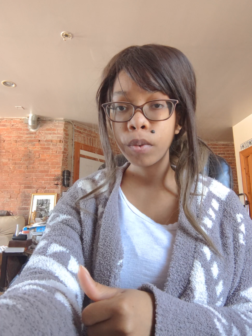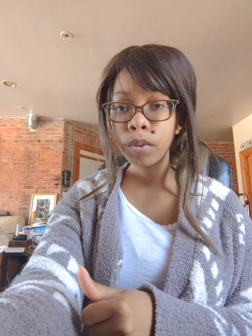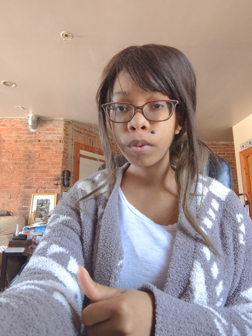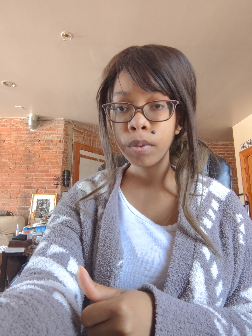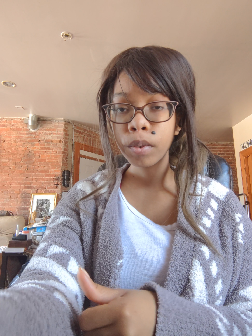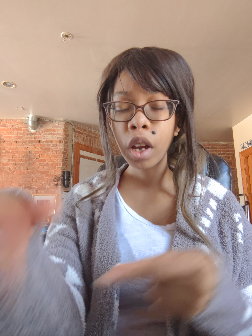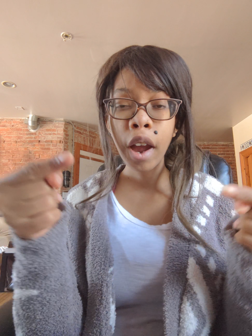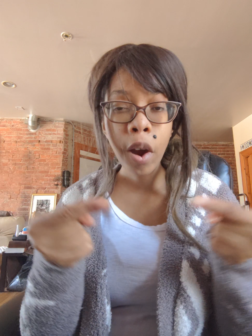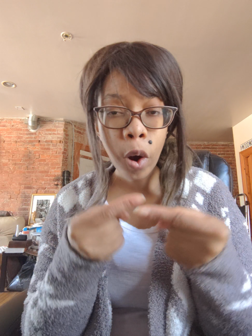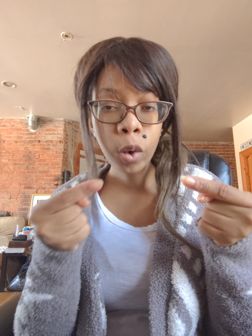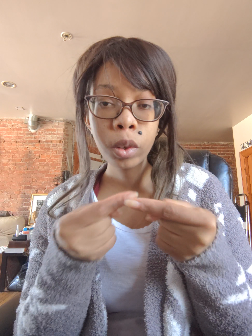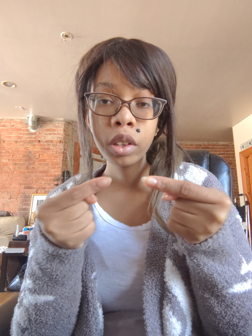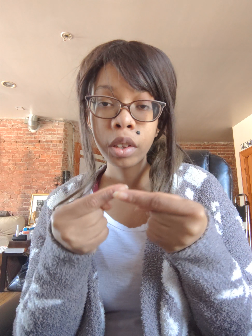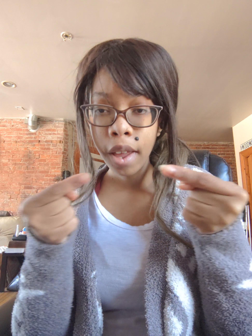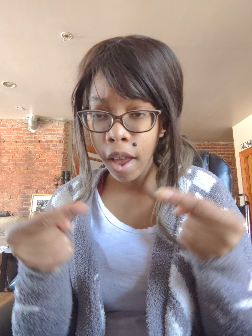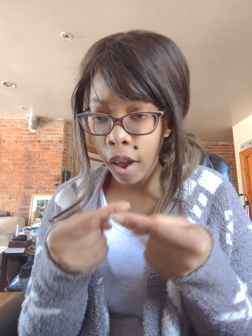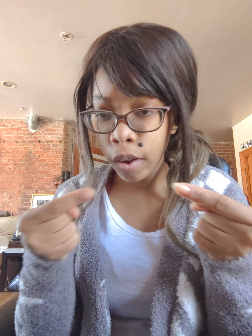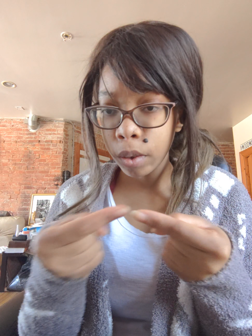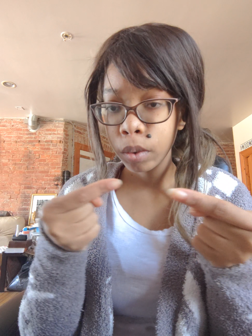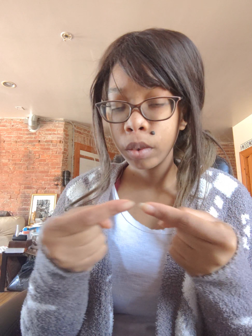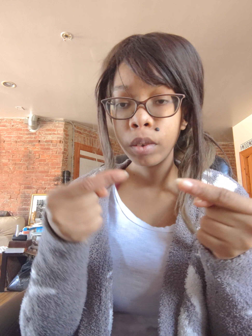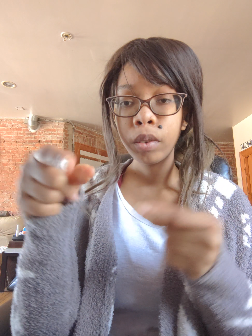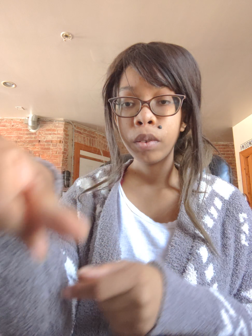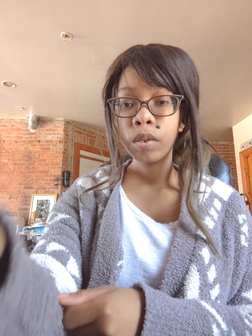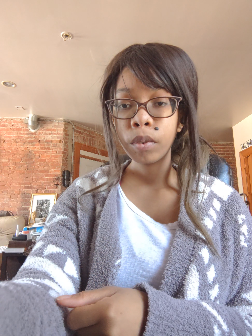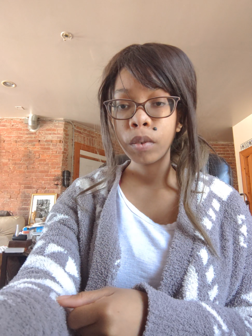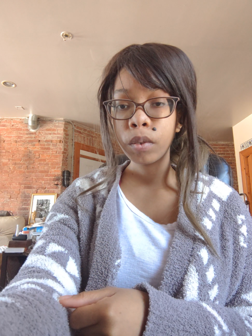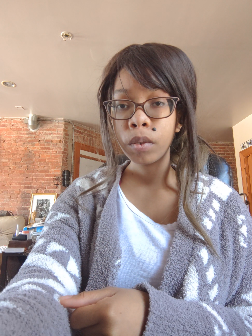owie